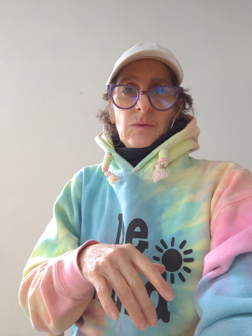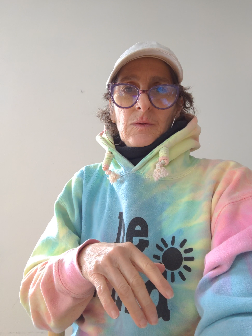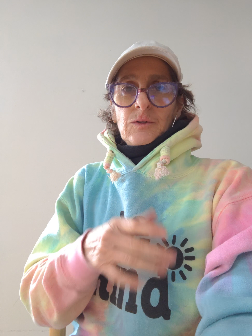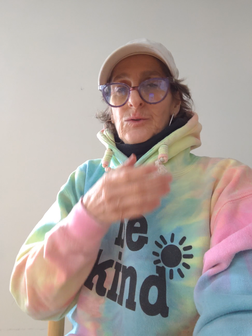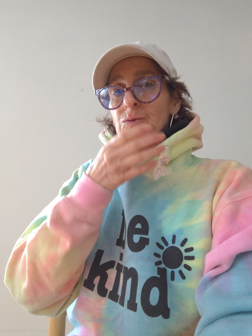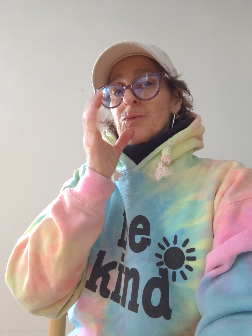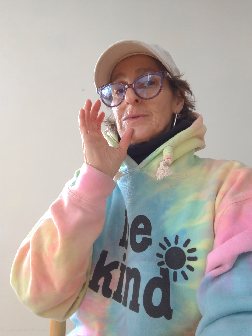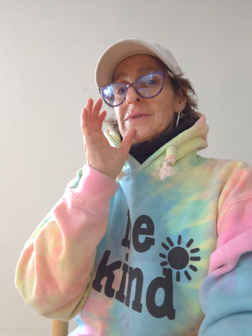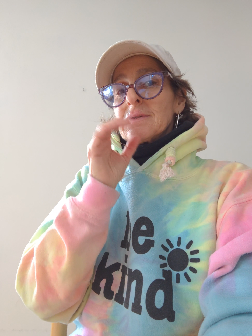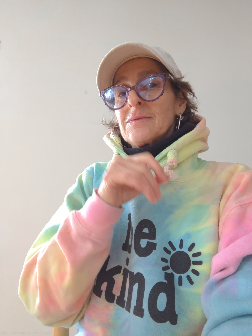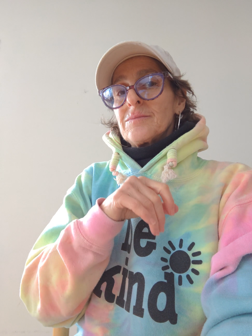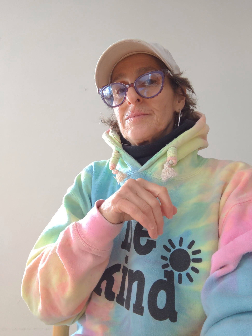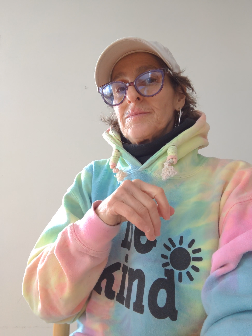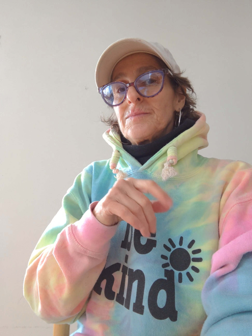drink